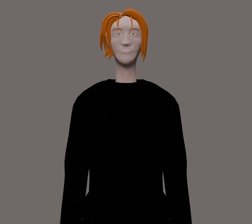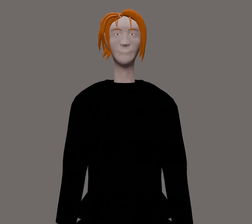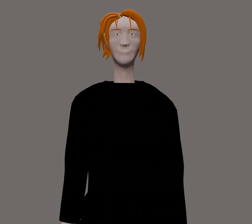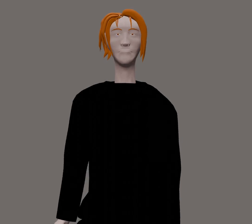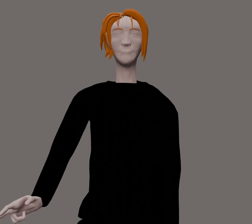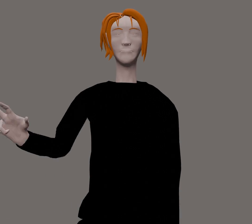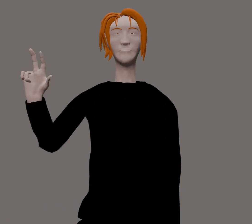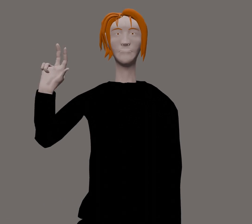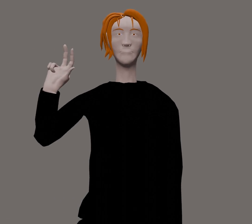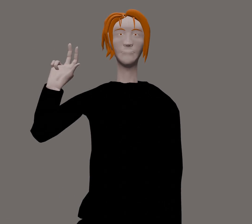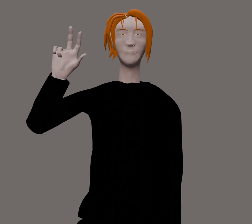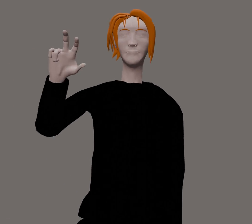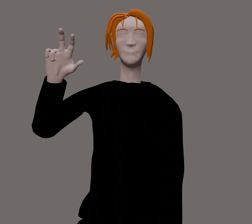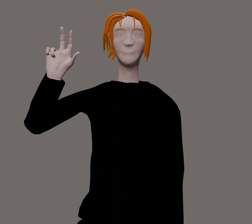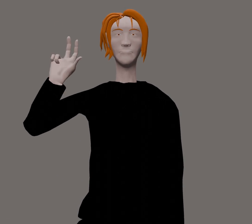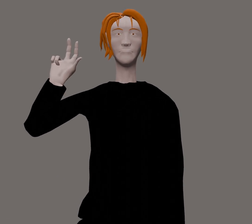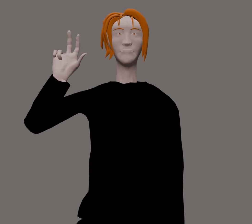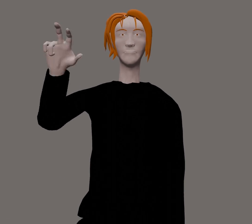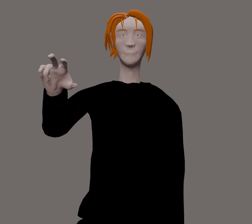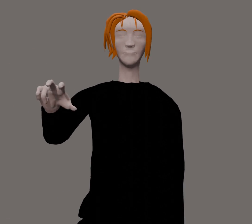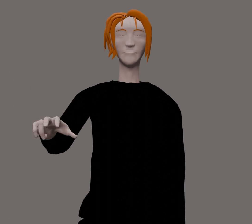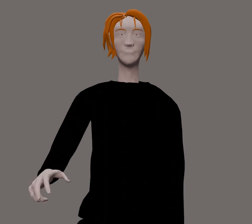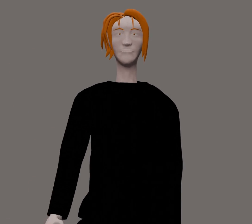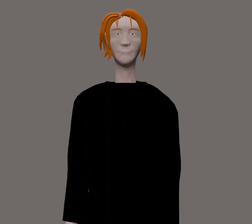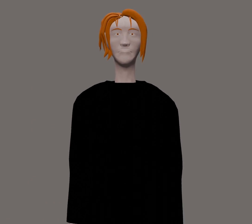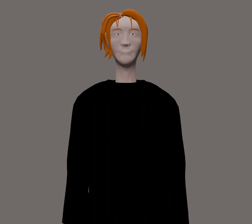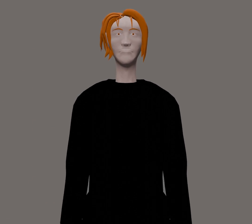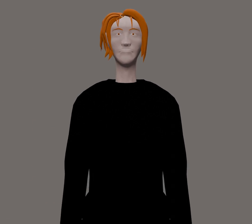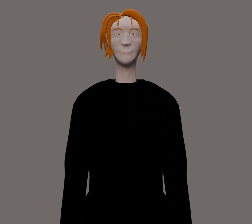Baseball Pitcher